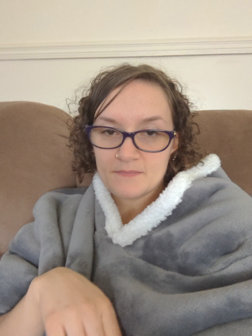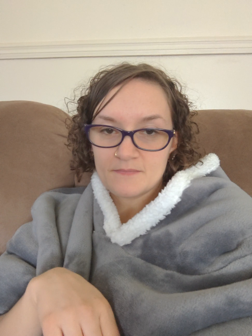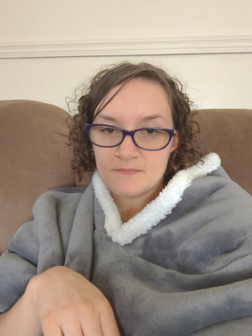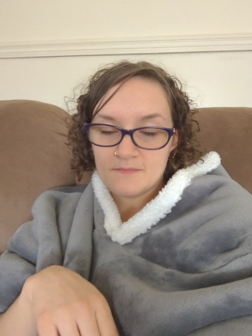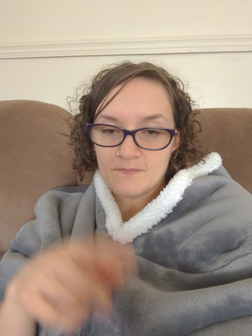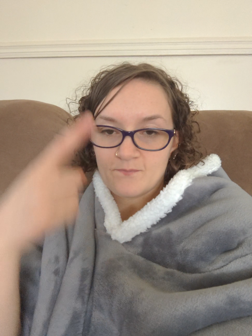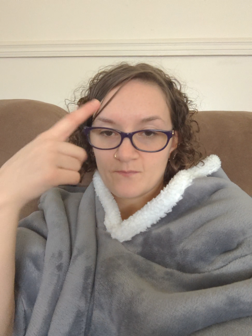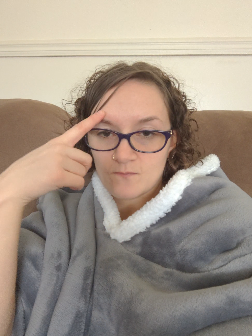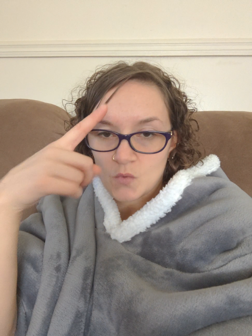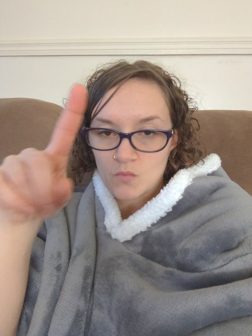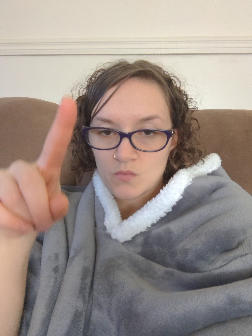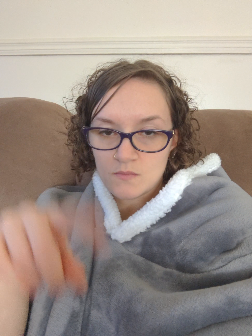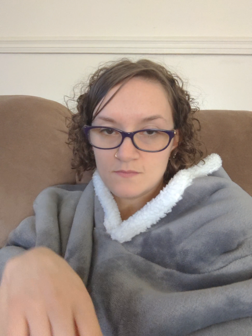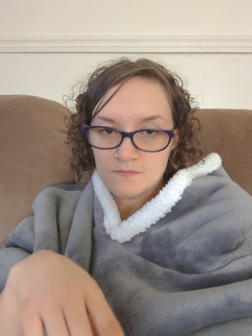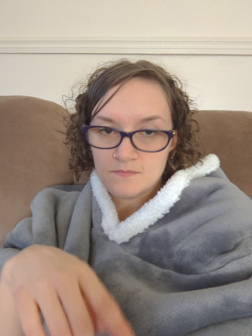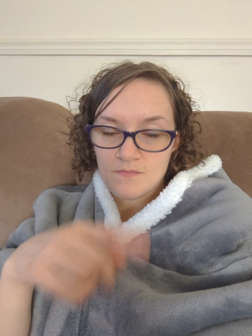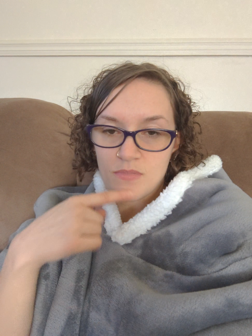for